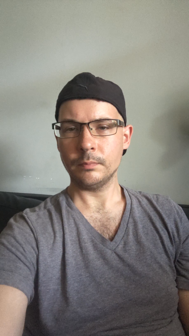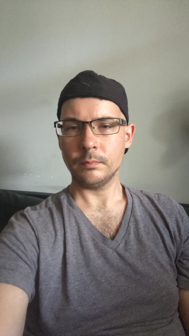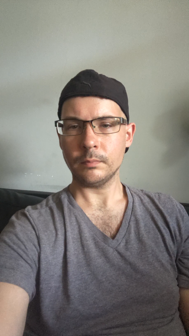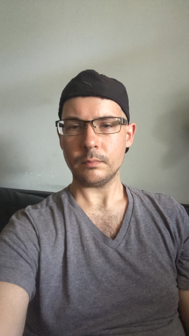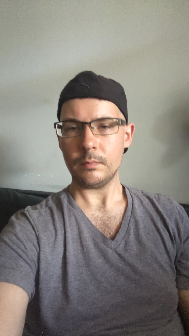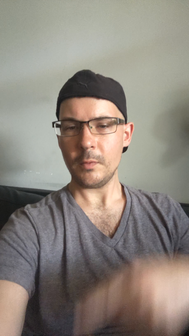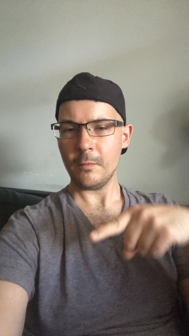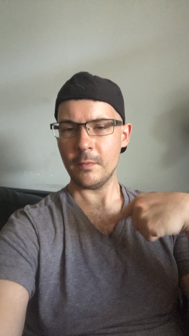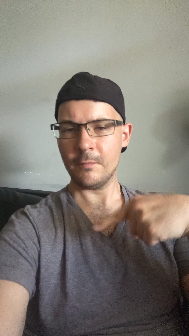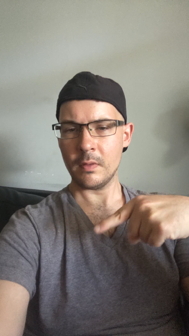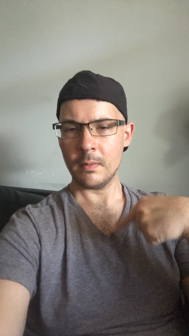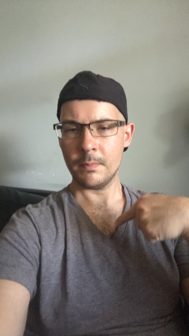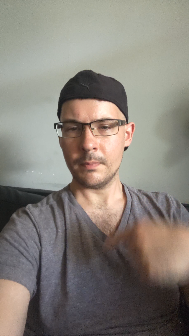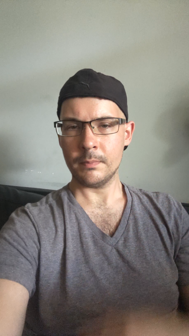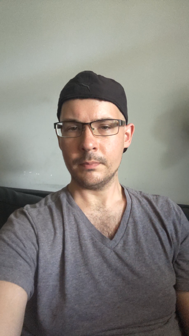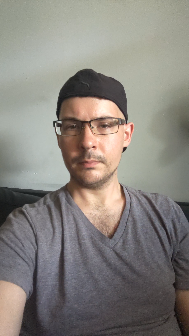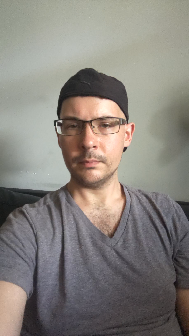flip-flop